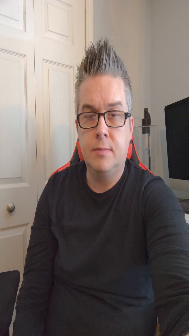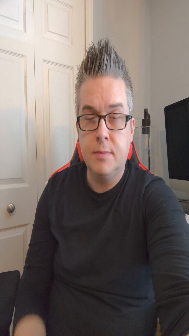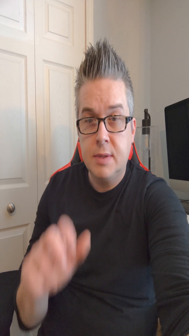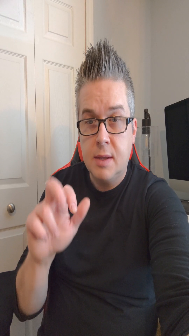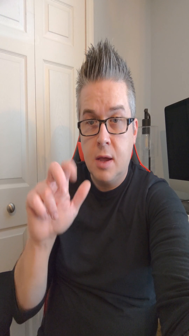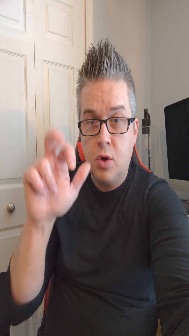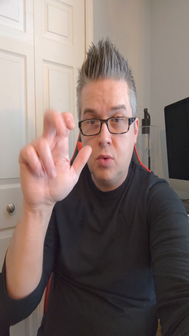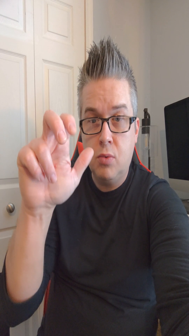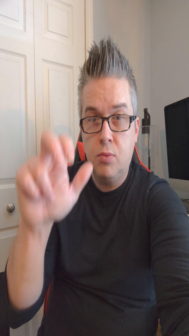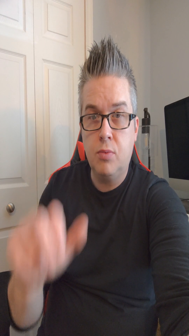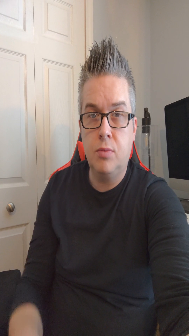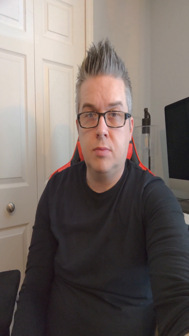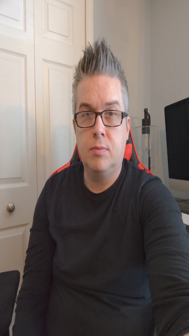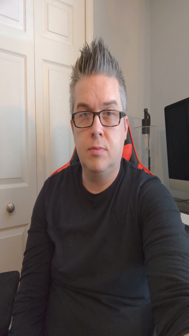stairs